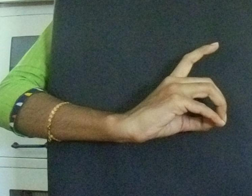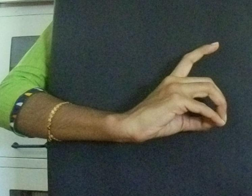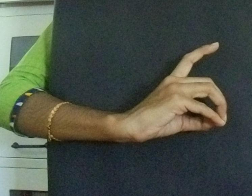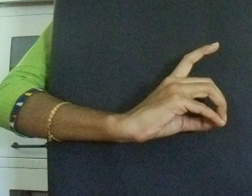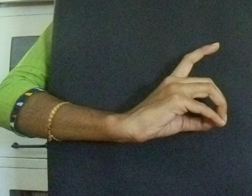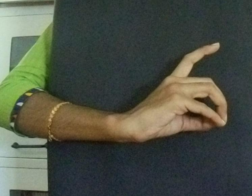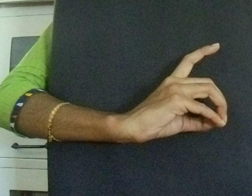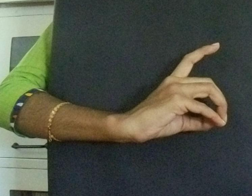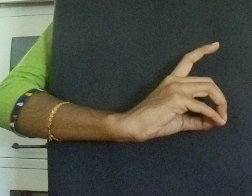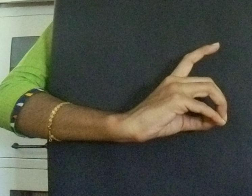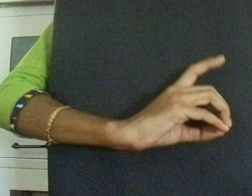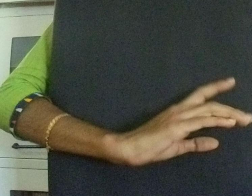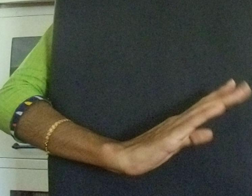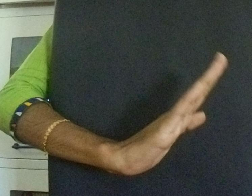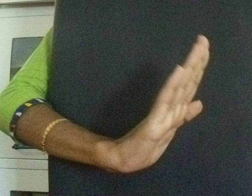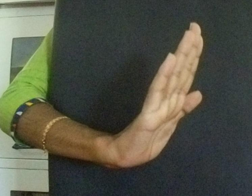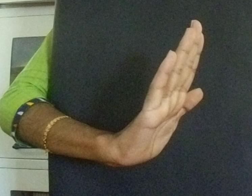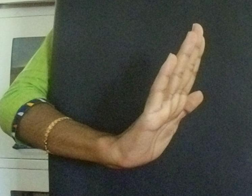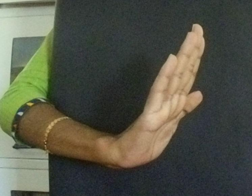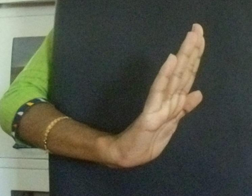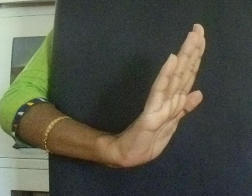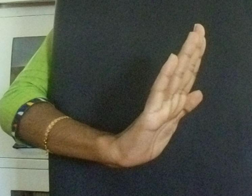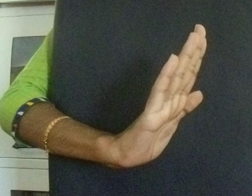hot